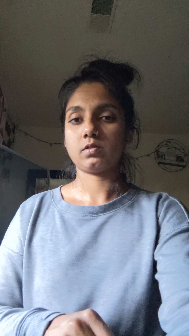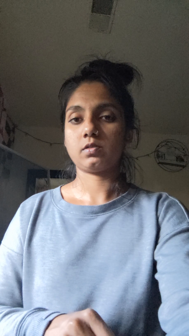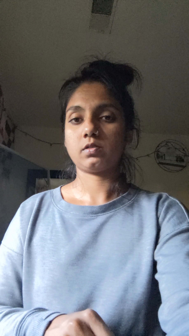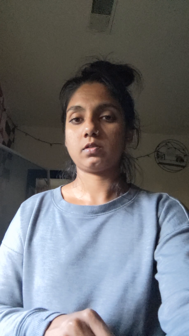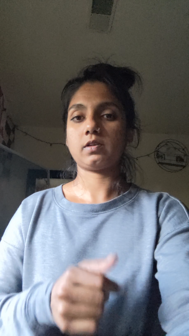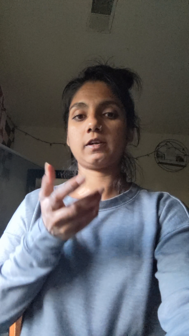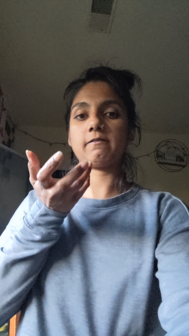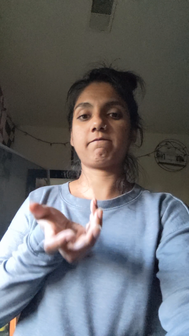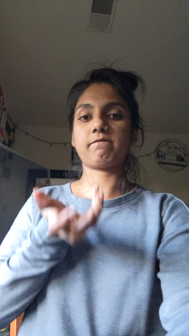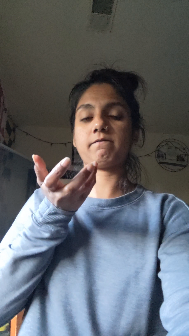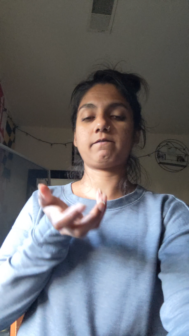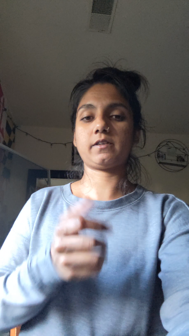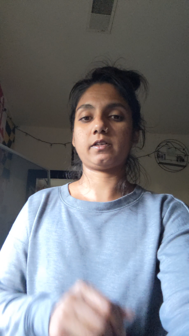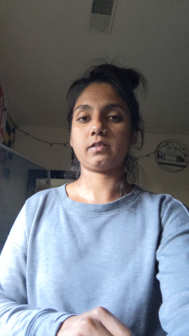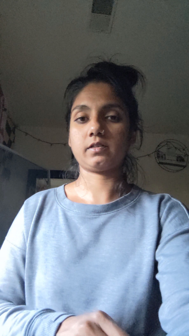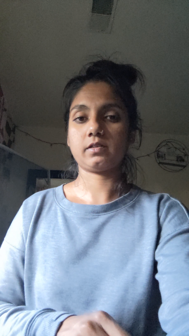heavy